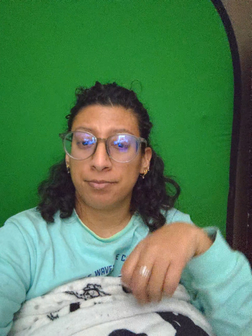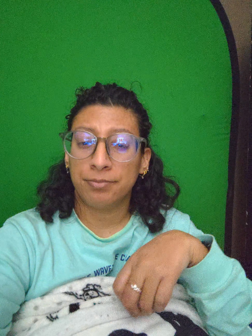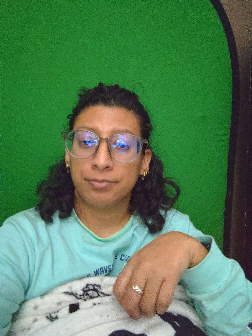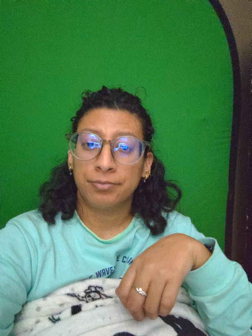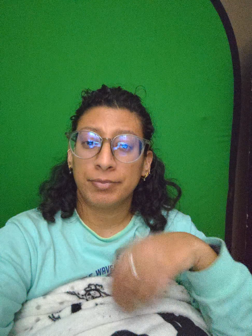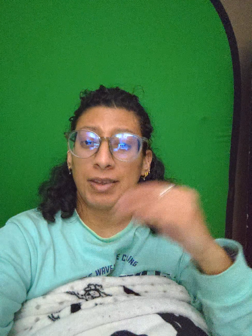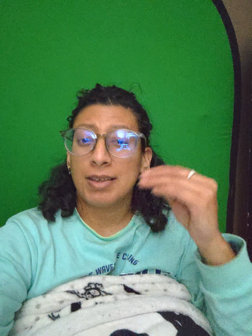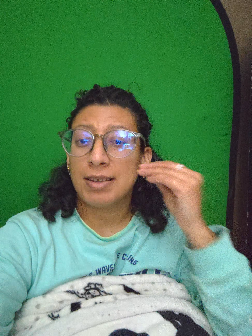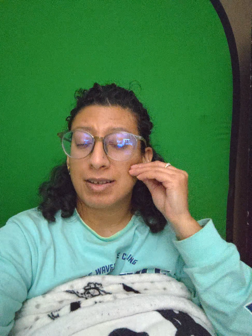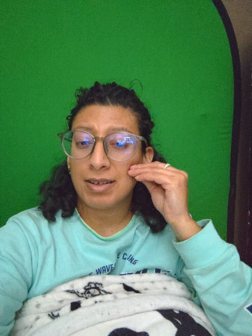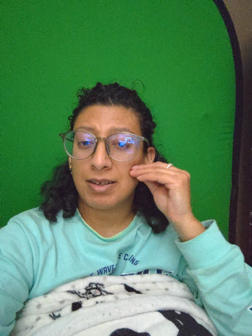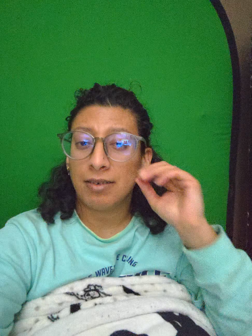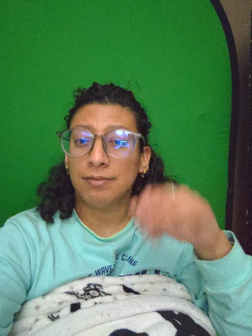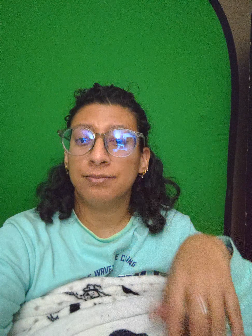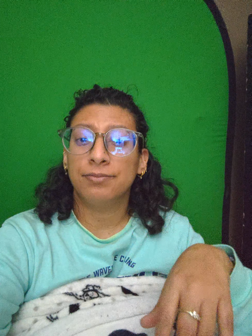kiss